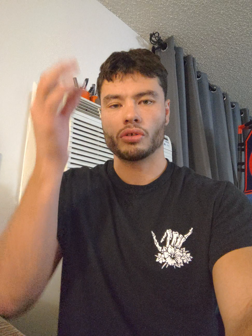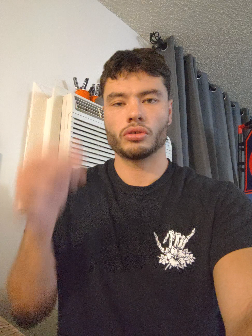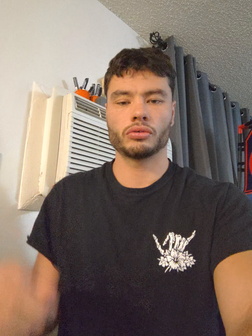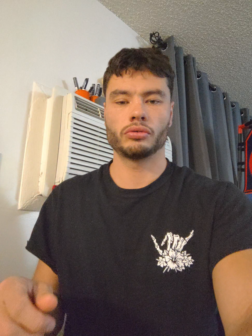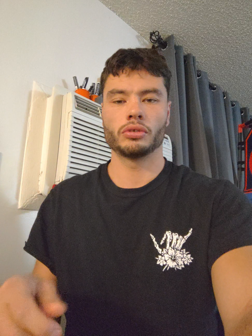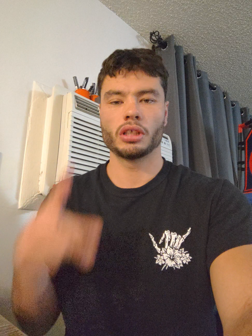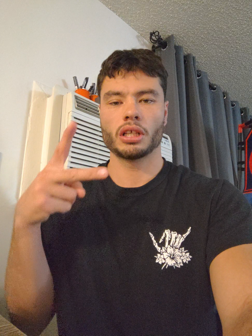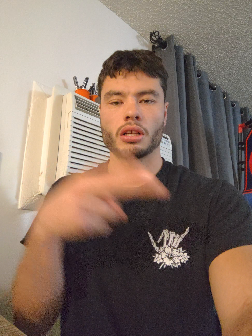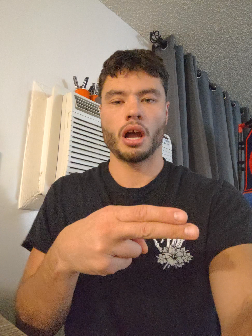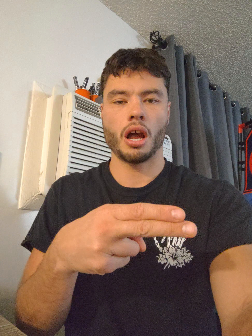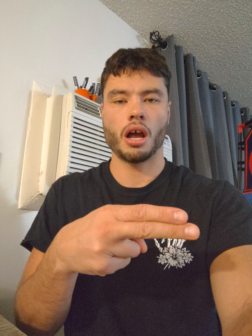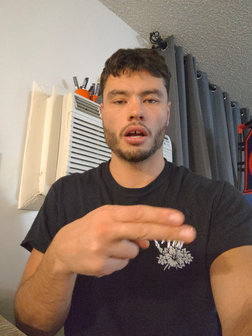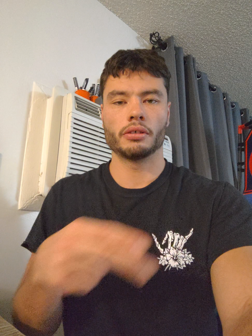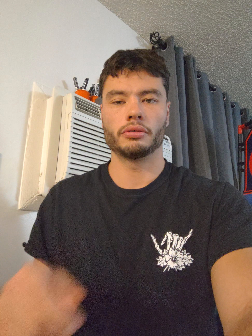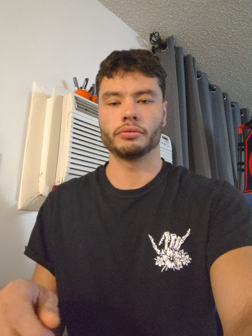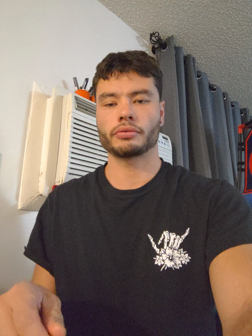cut